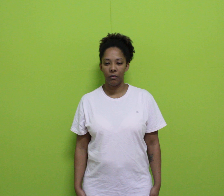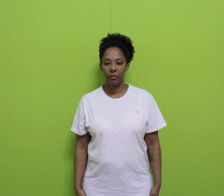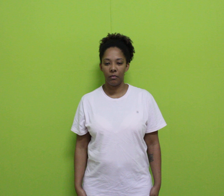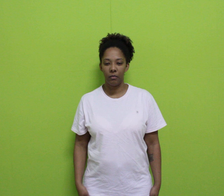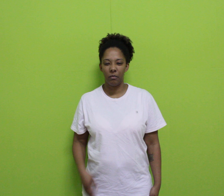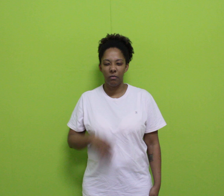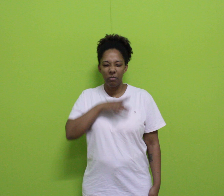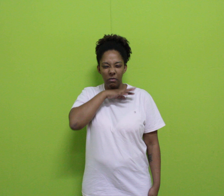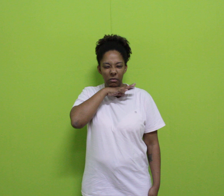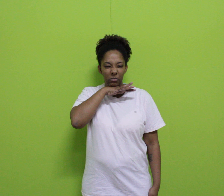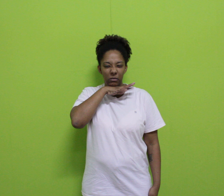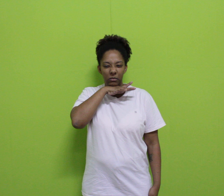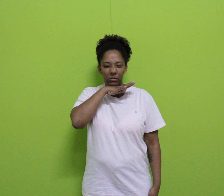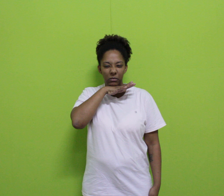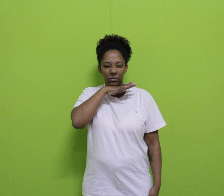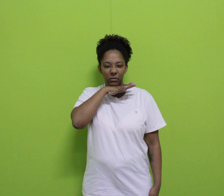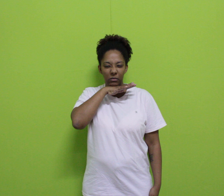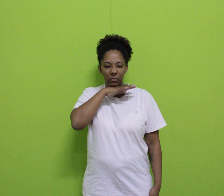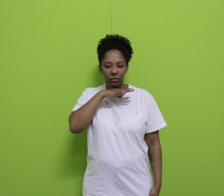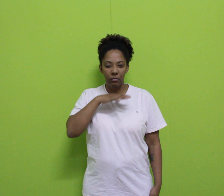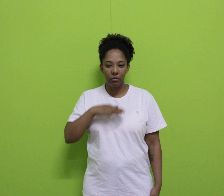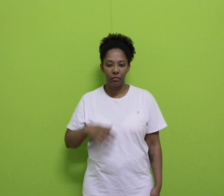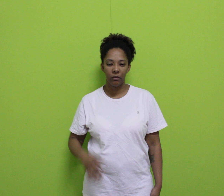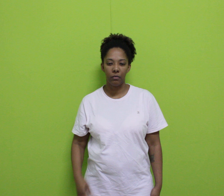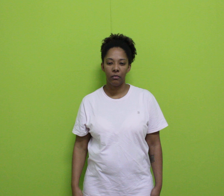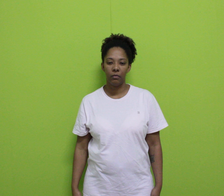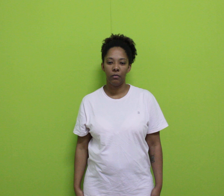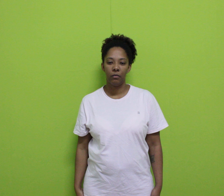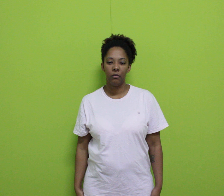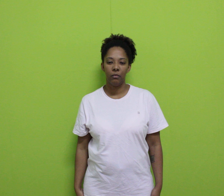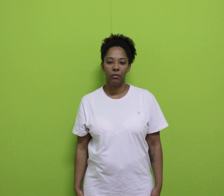ruim